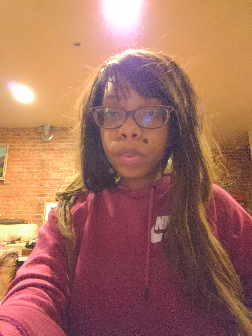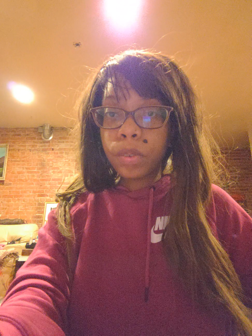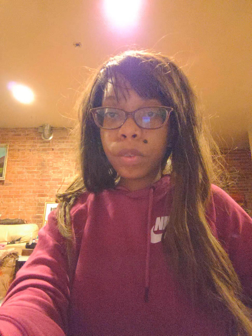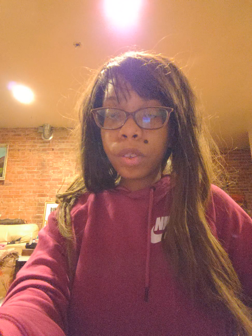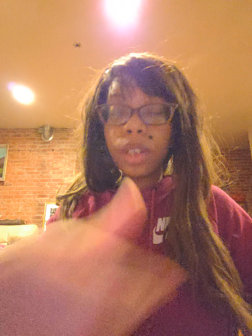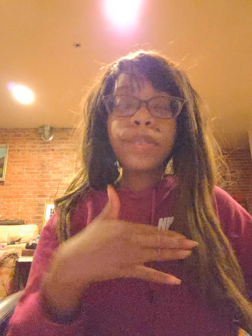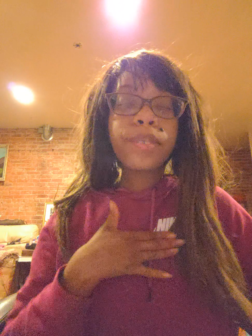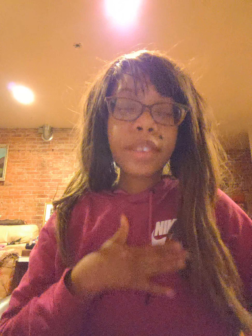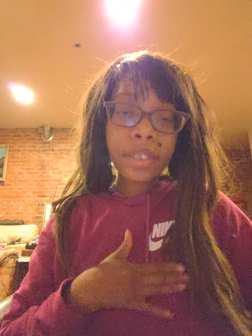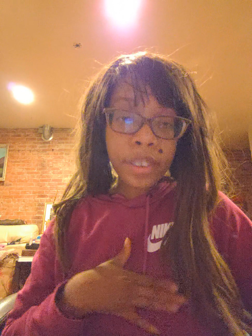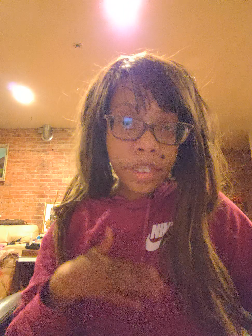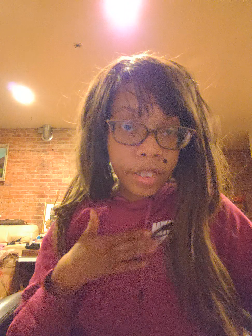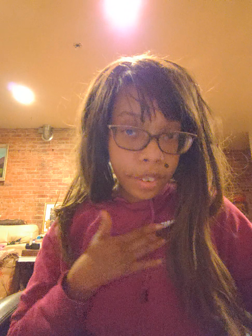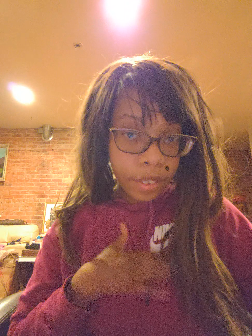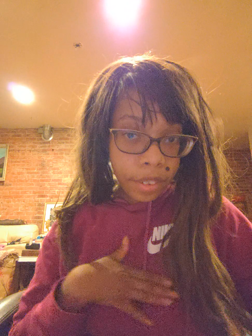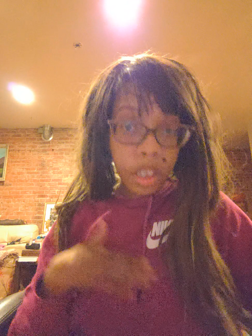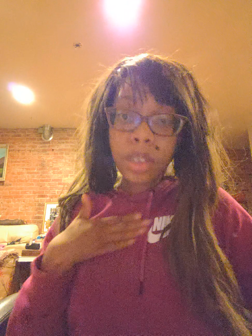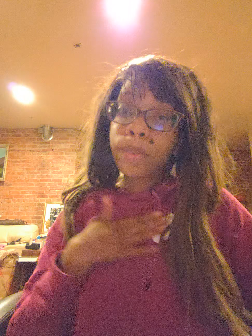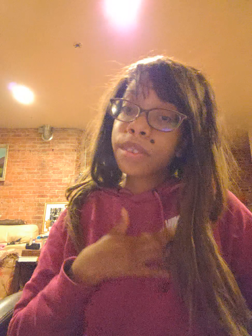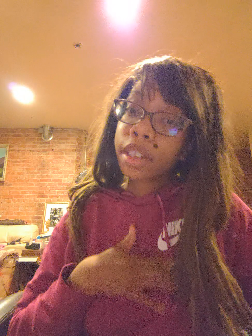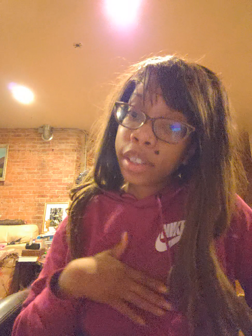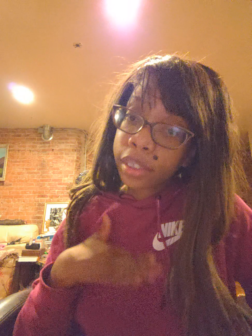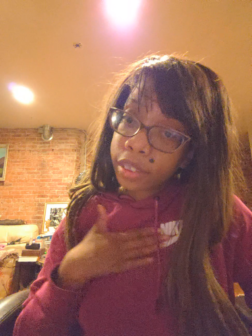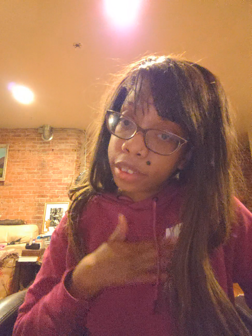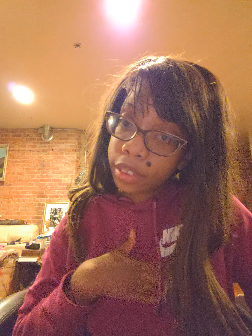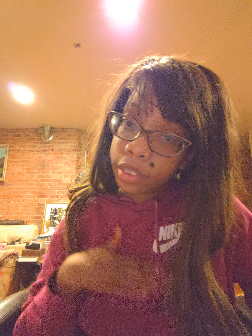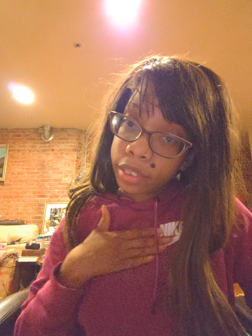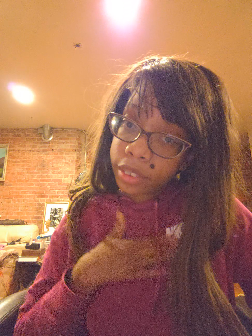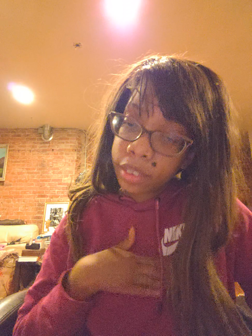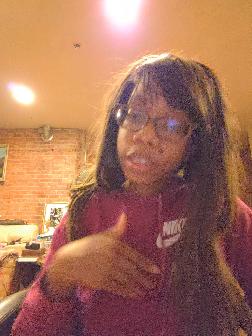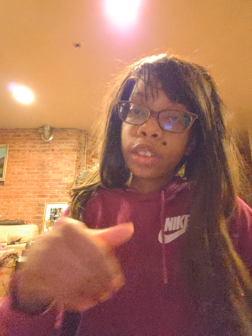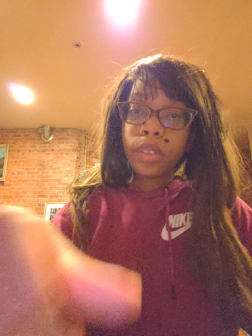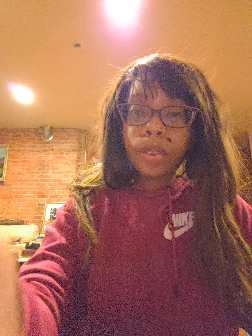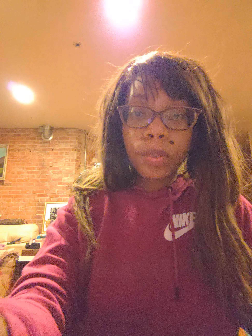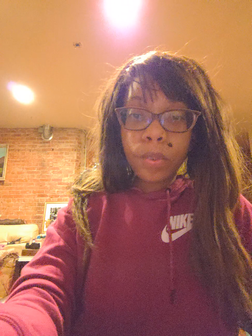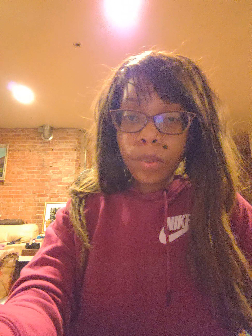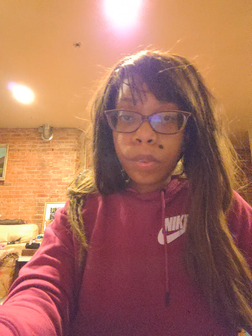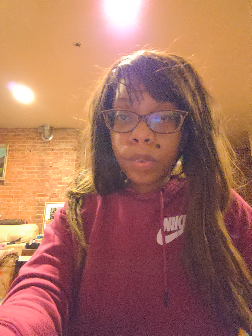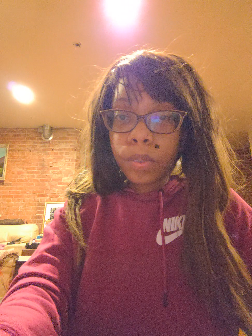please